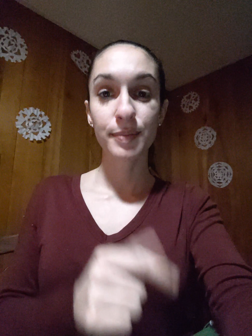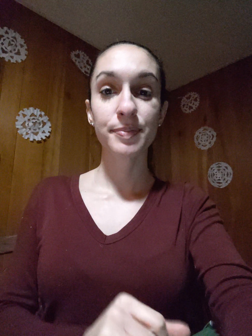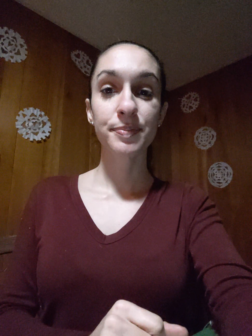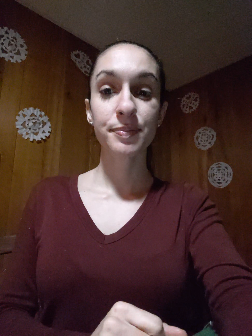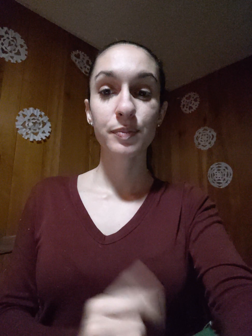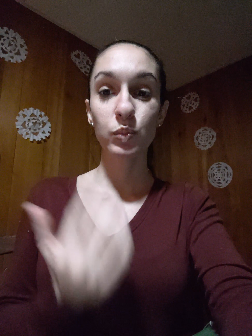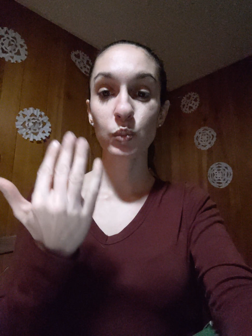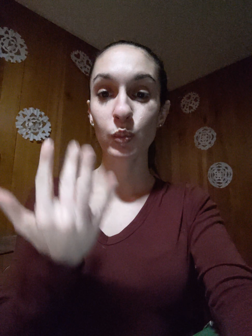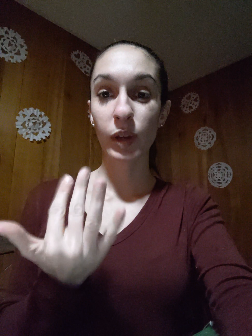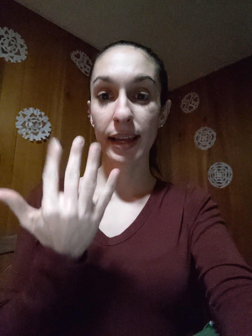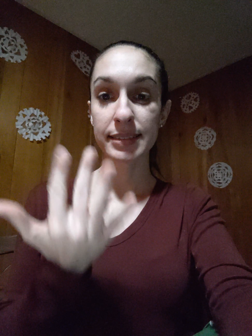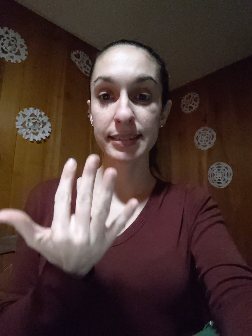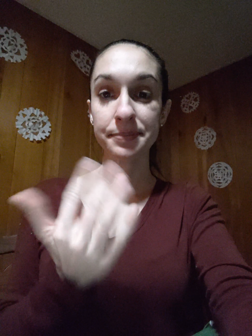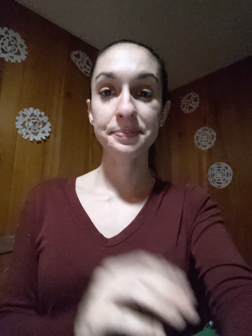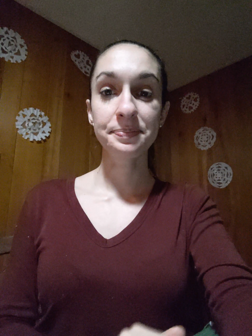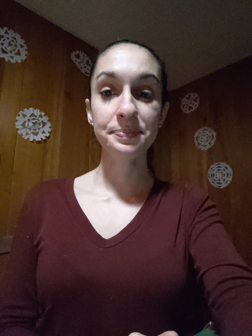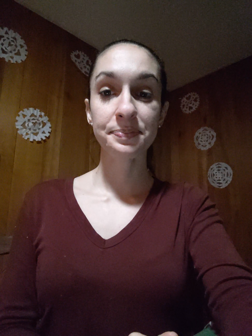wait